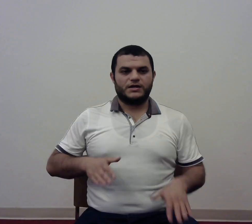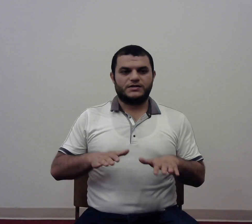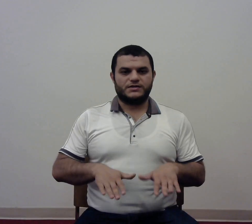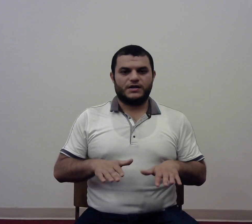yer